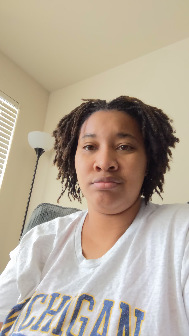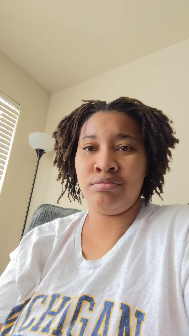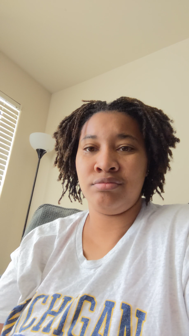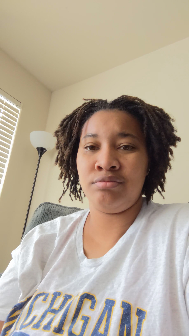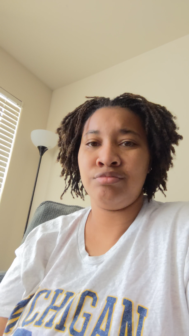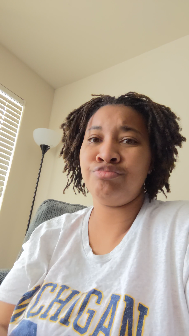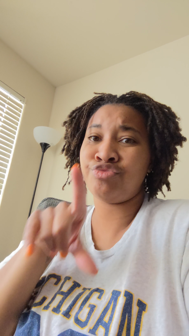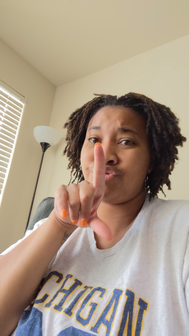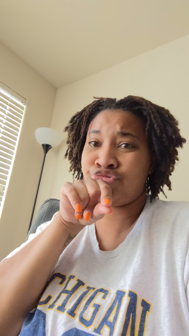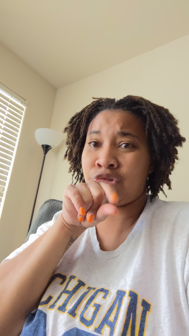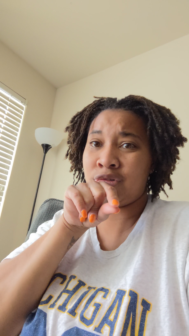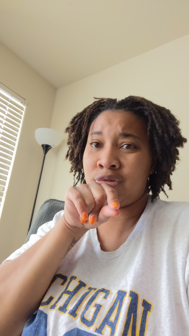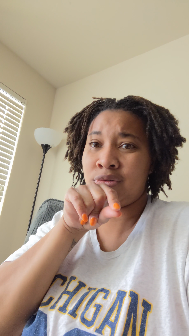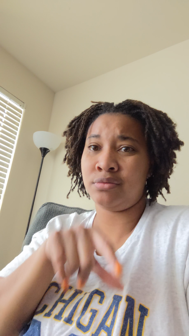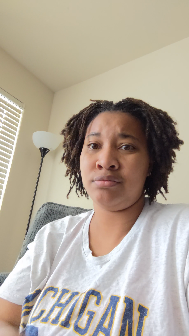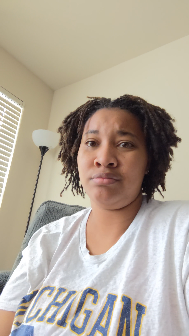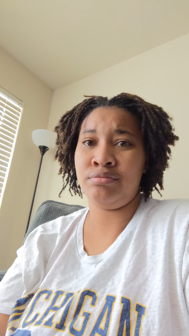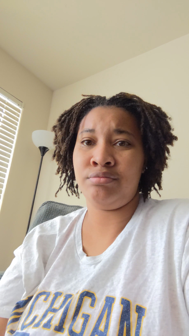chicken